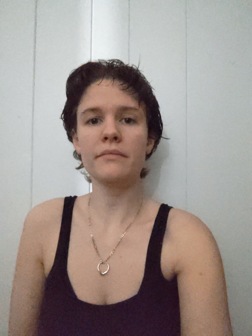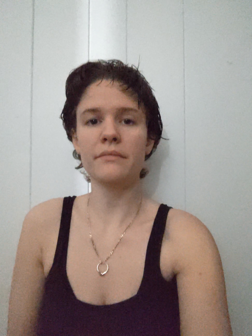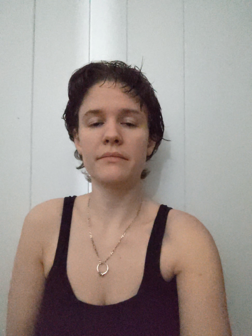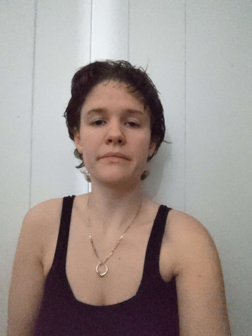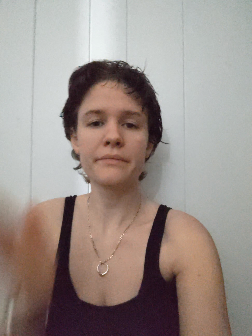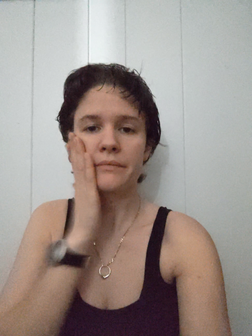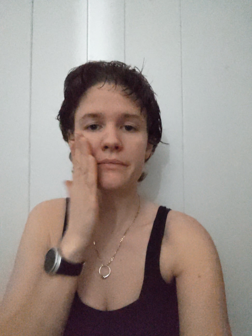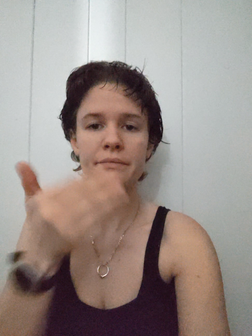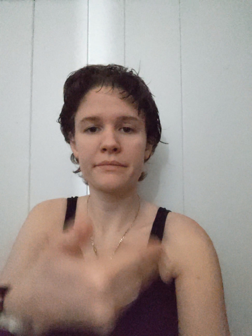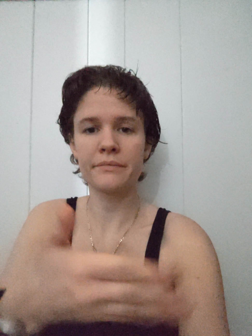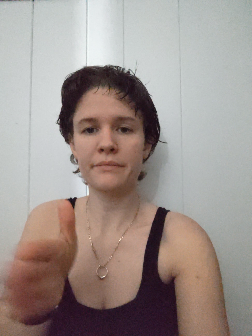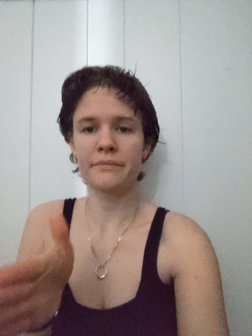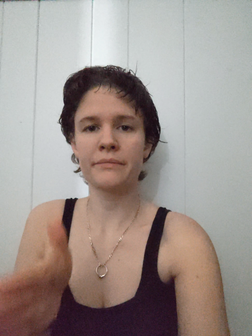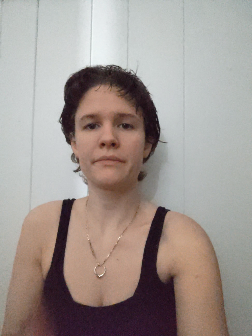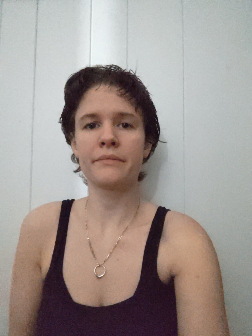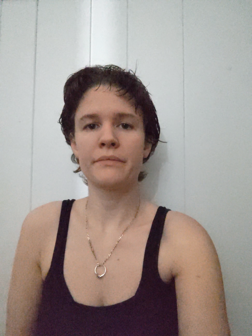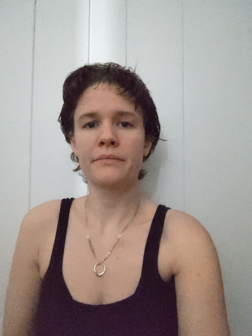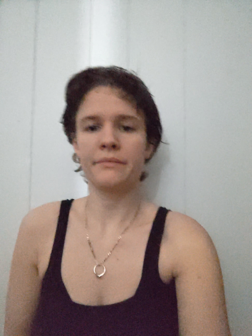bedroom